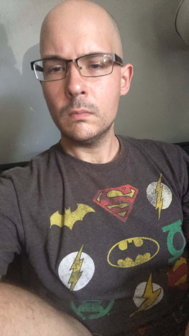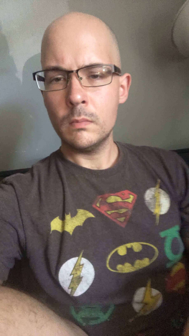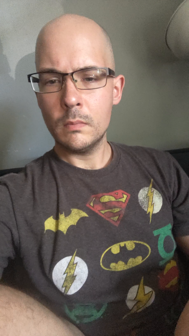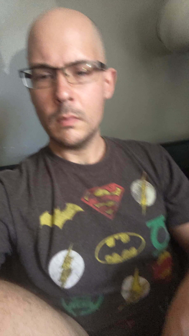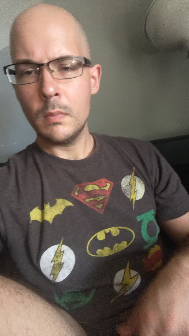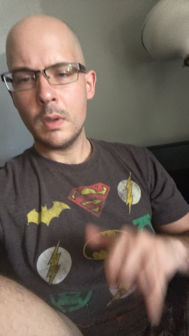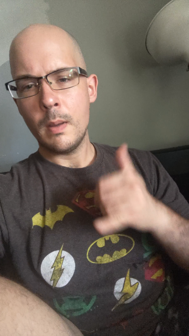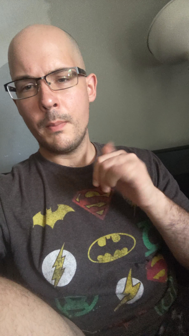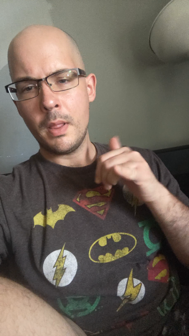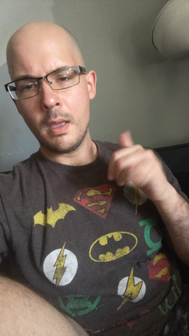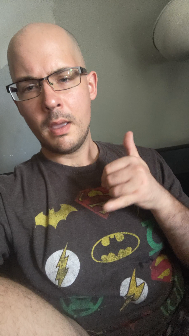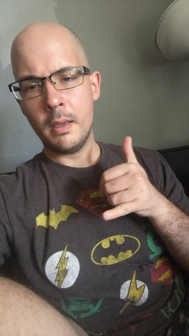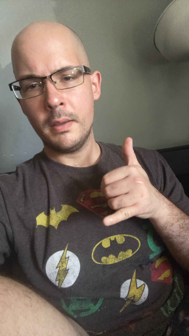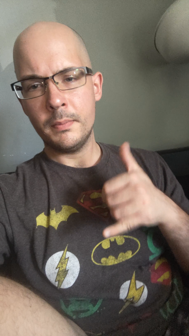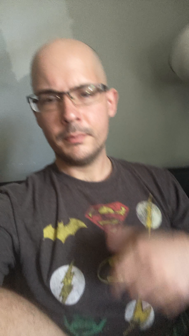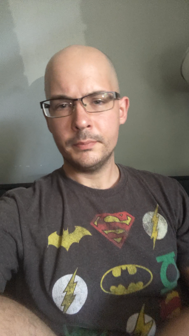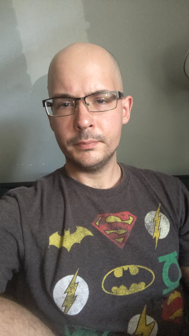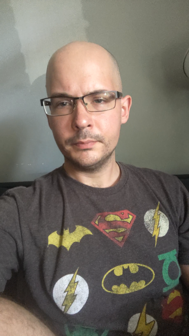play